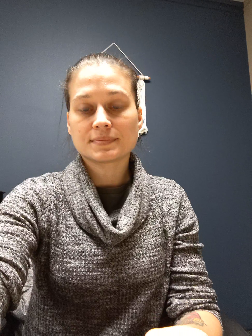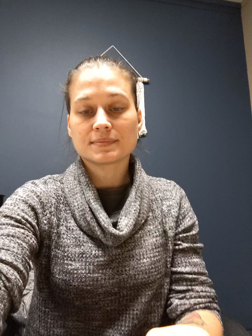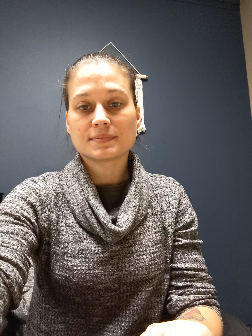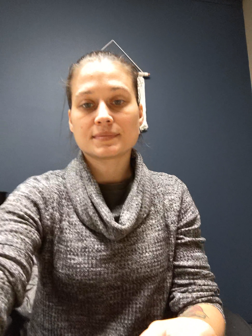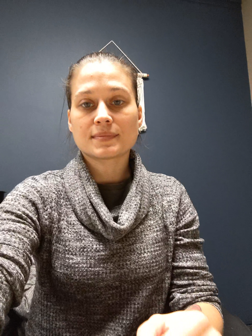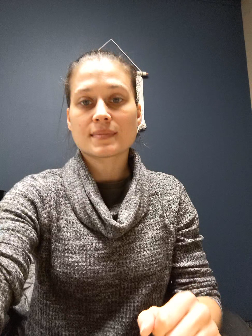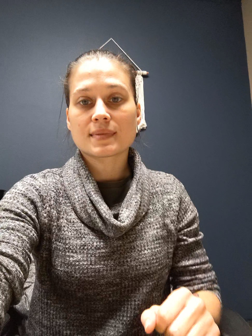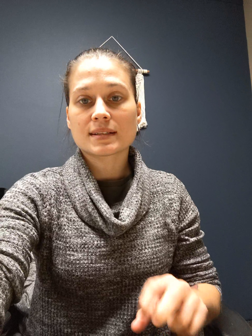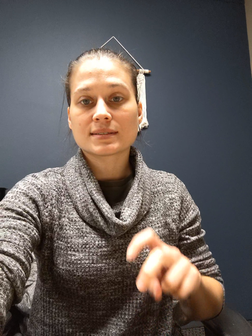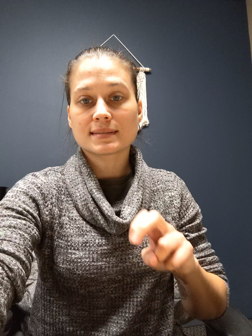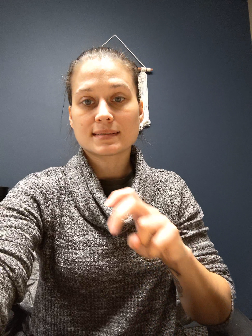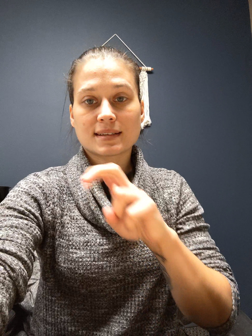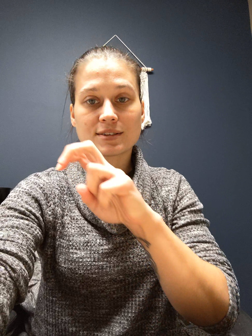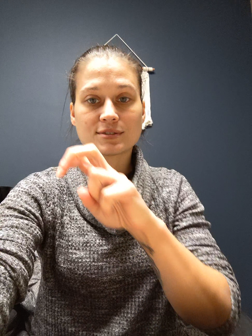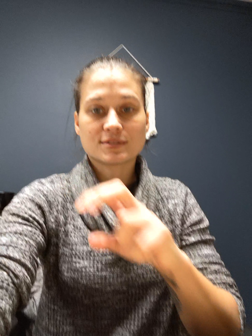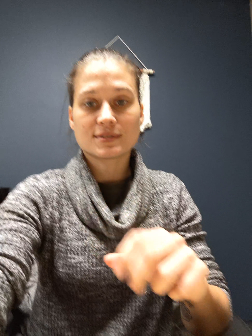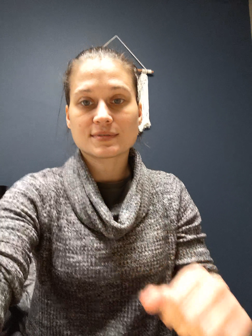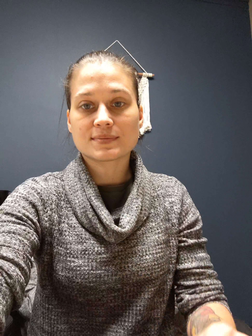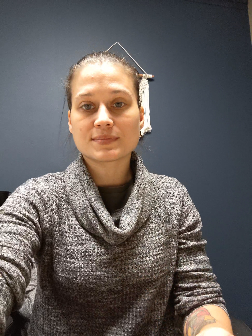stairs